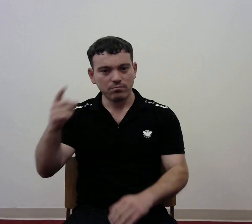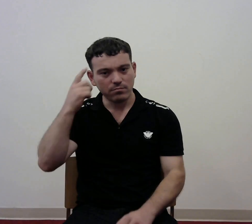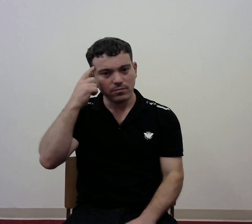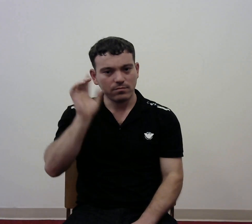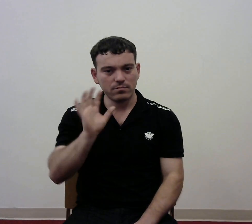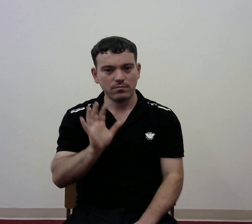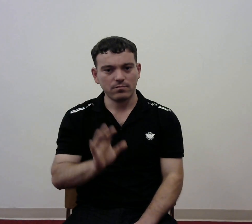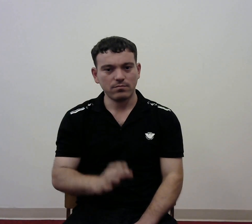bilmir